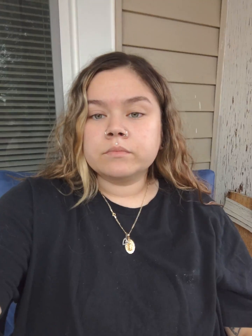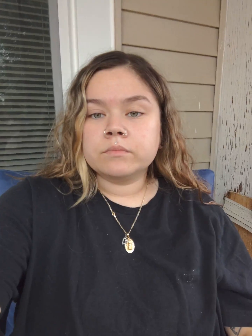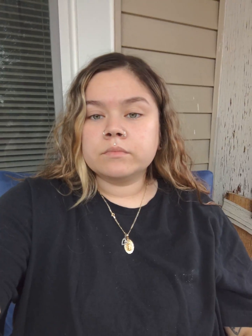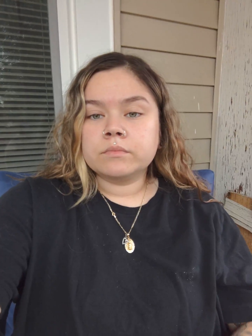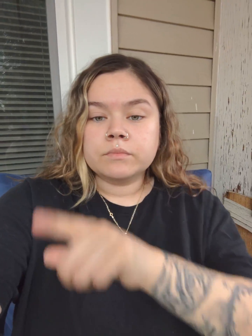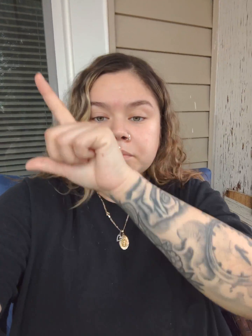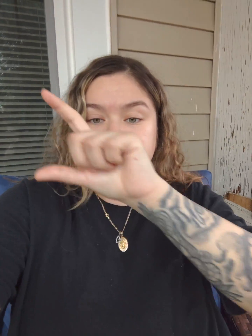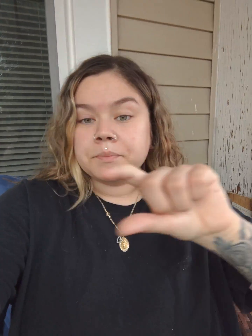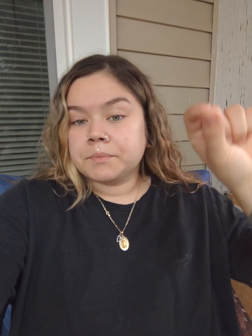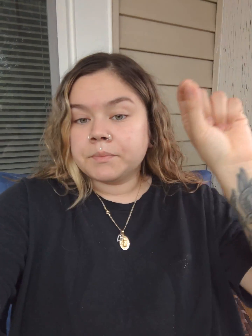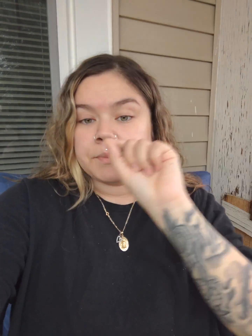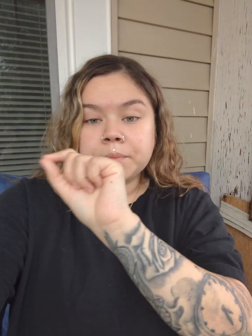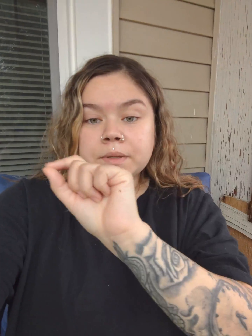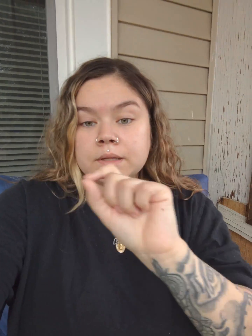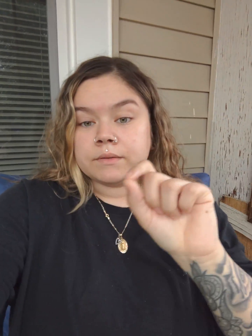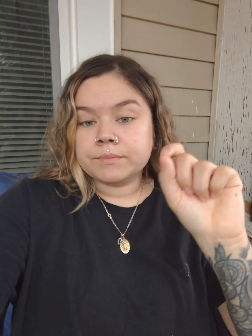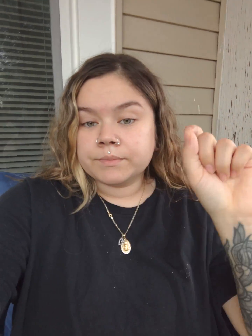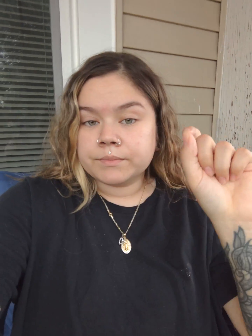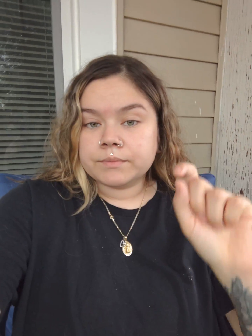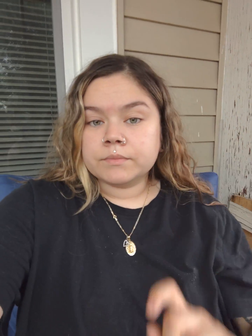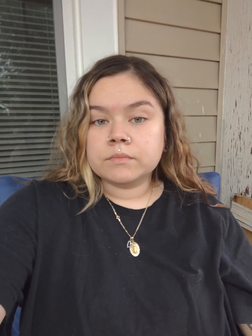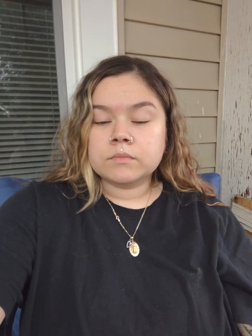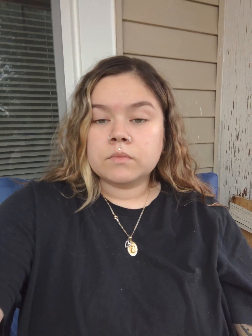peas